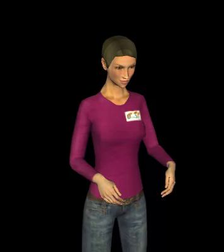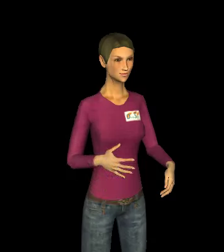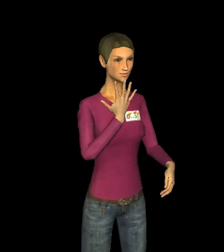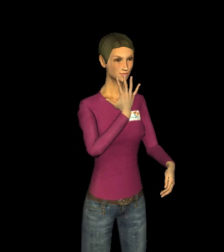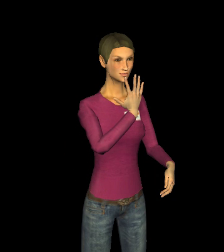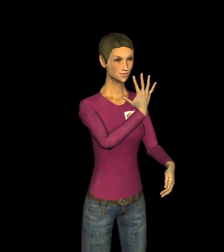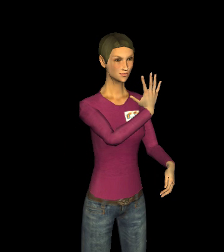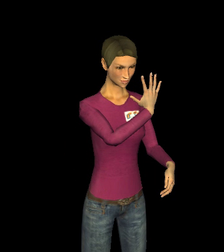لطيف